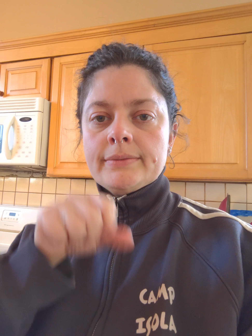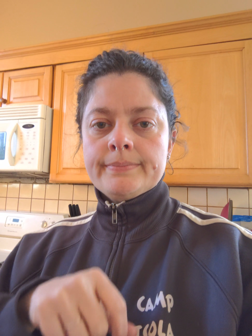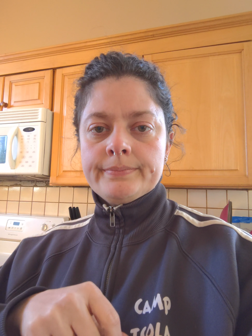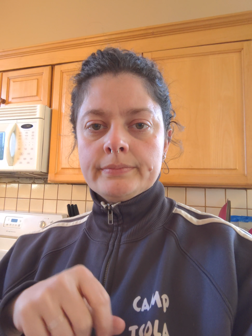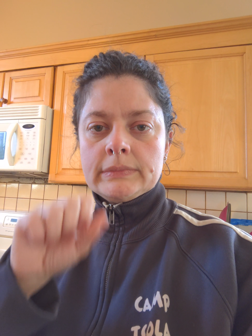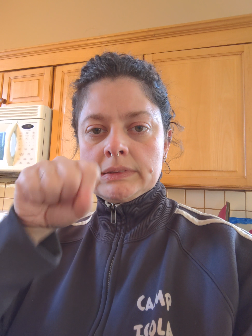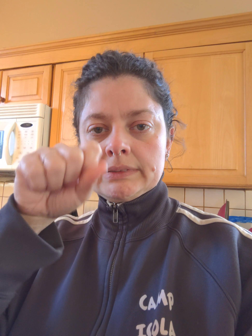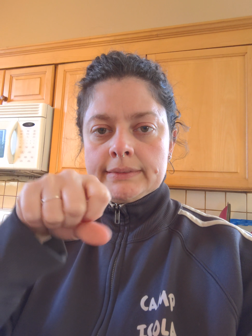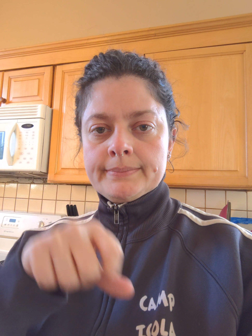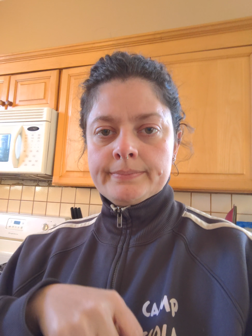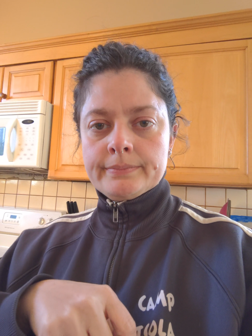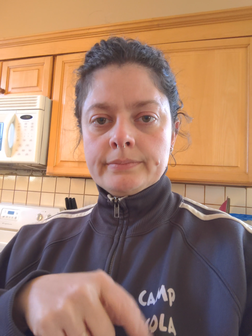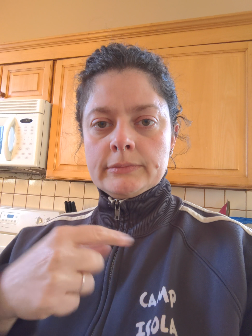yes